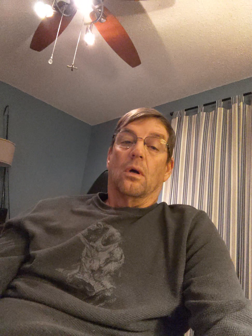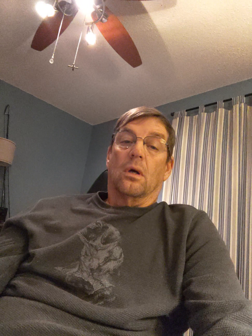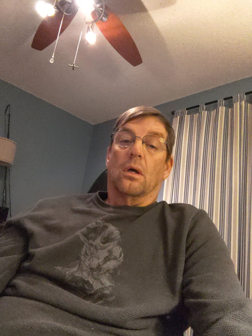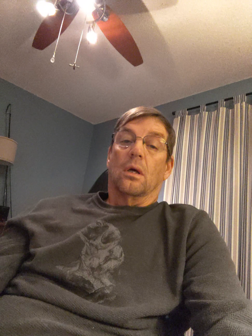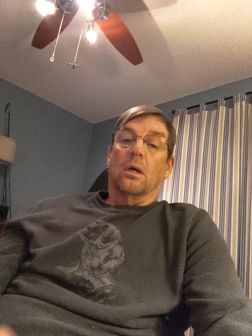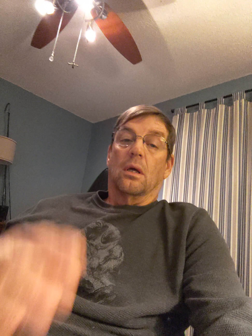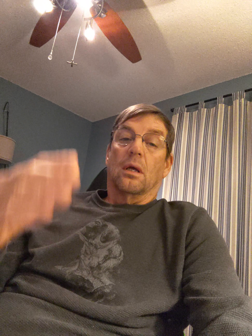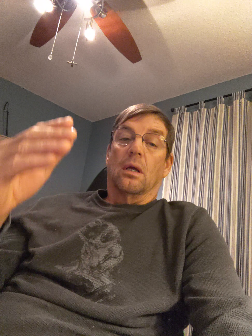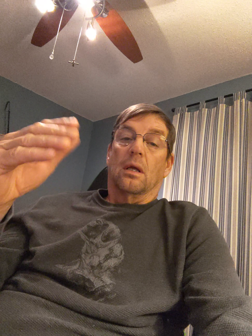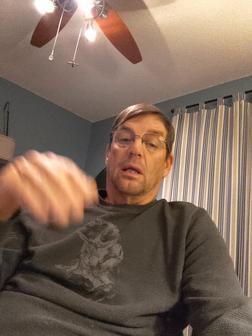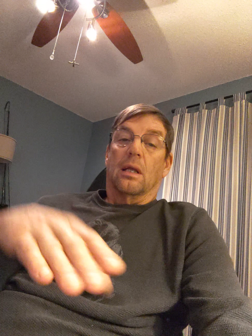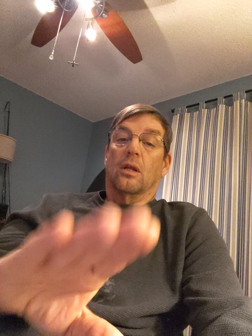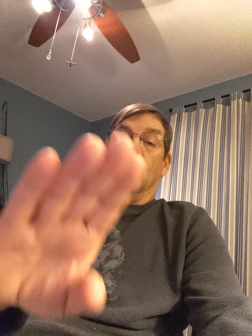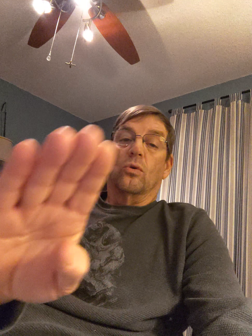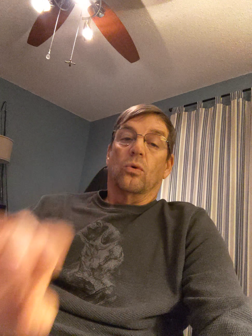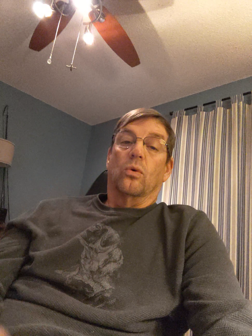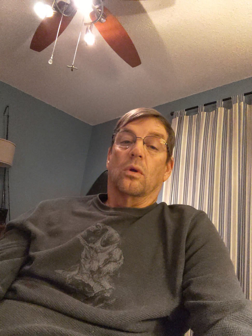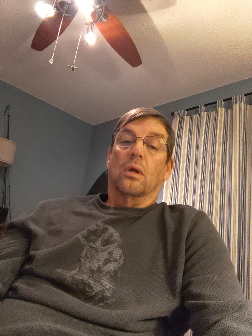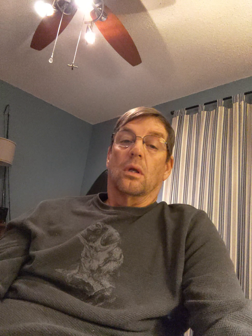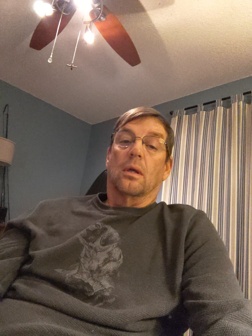into